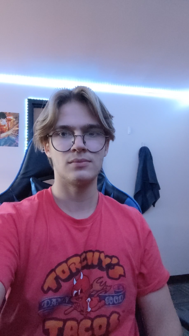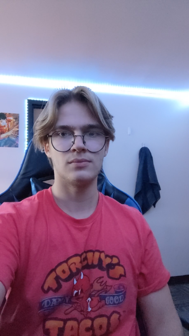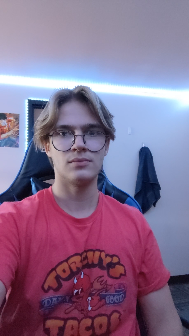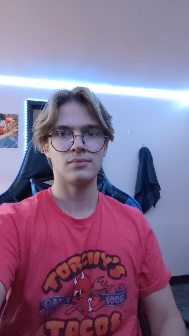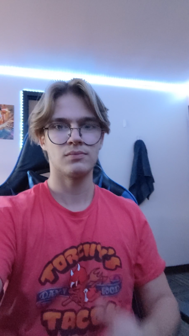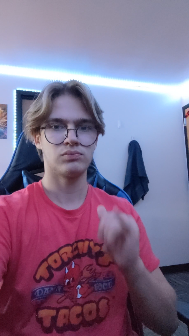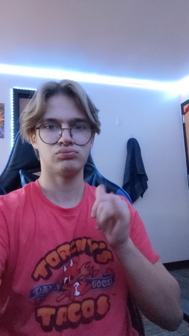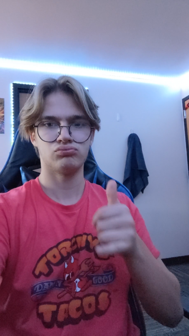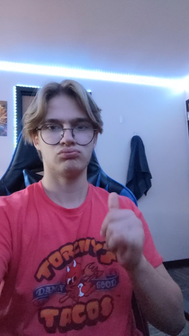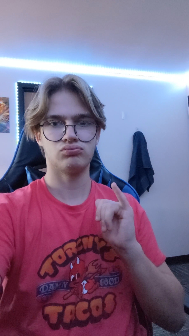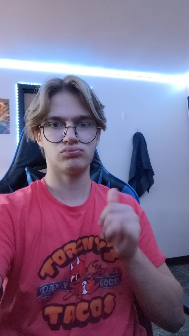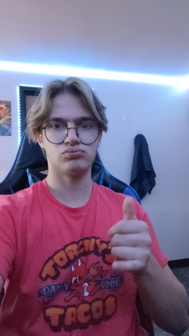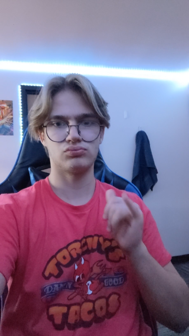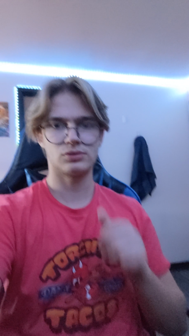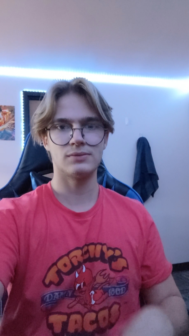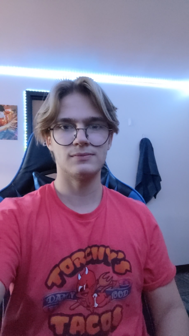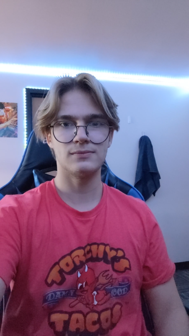rocking chair